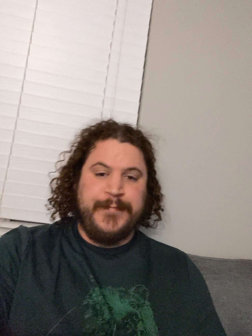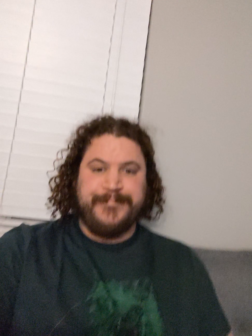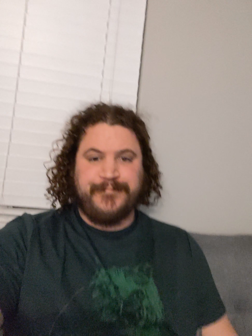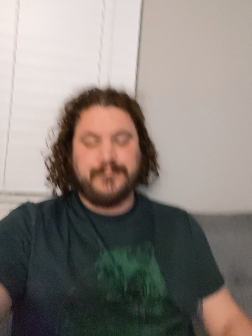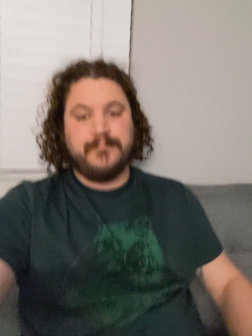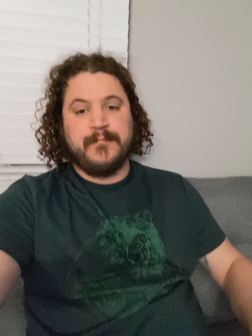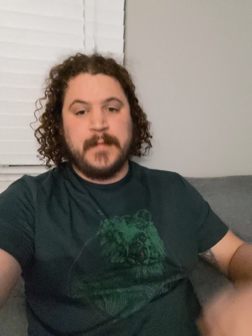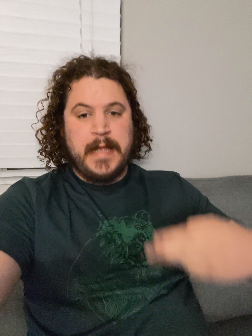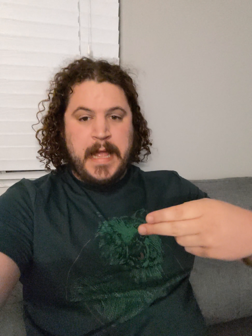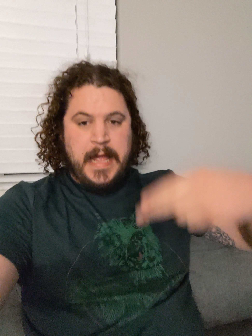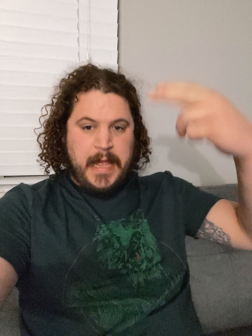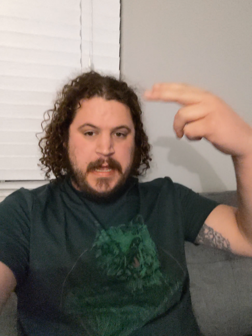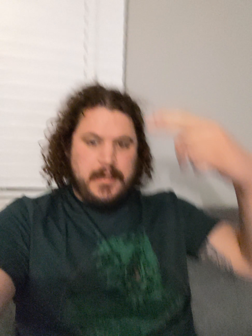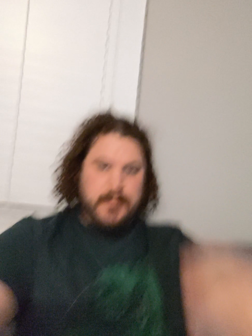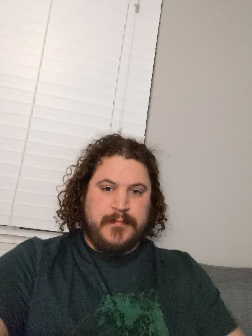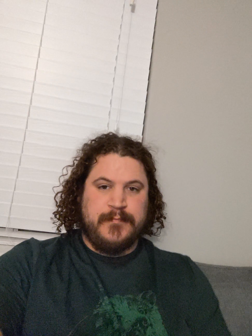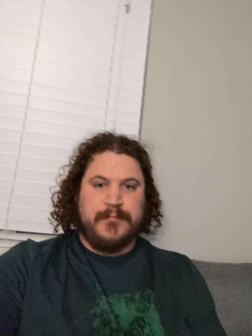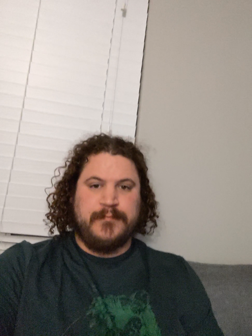high